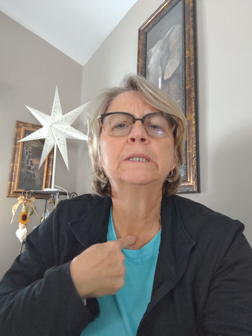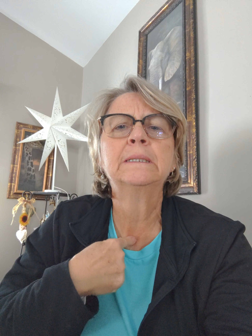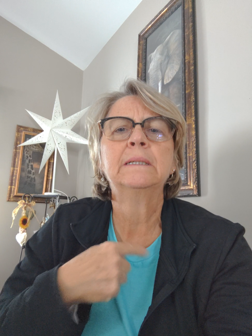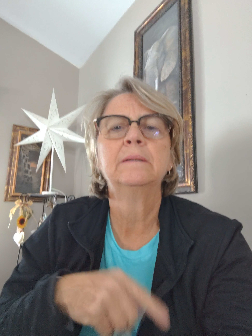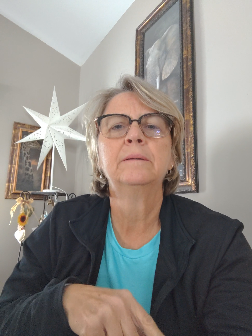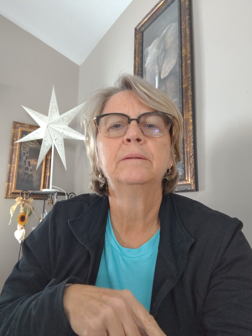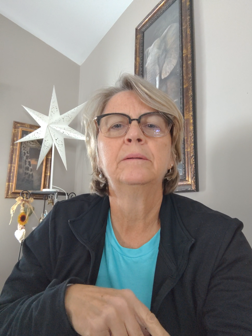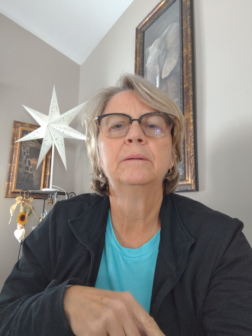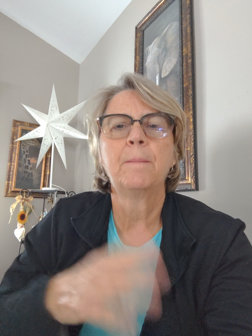thirsty